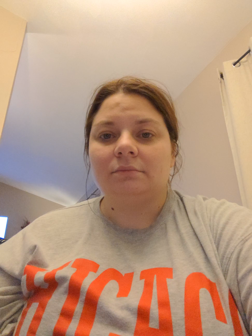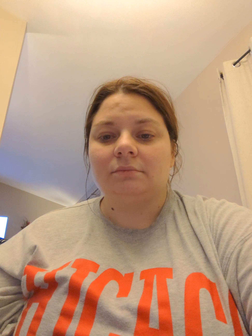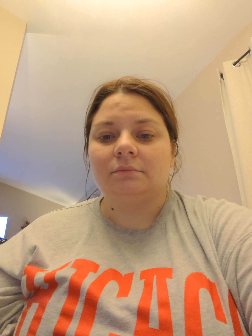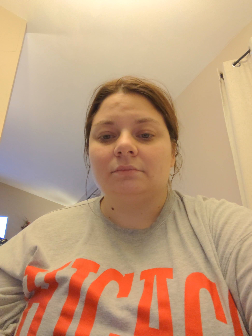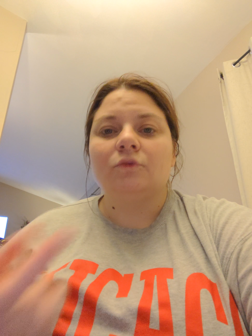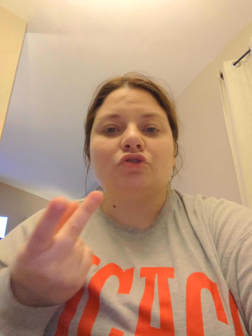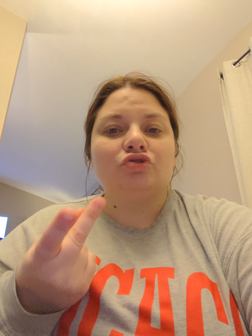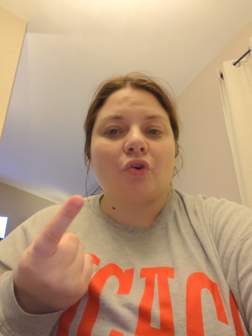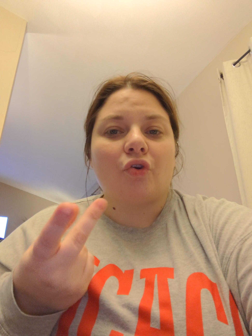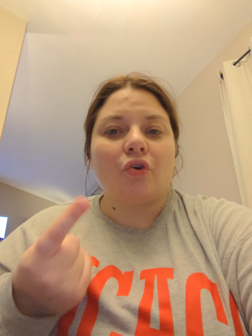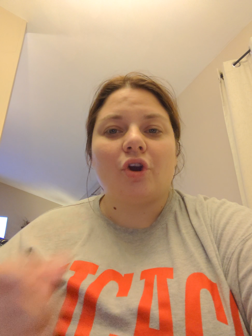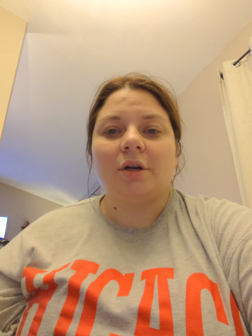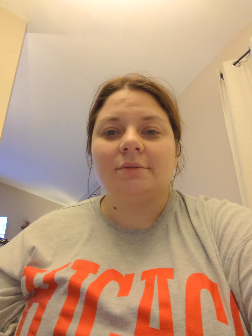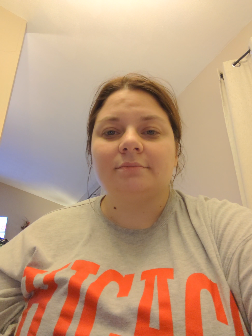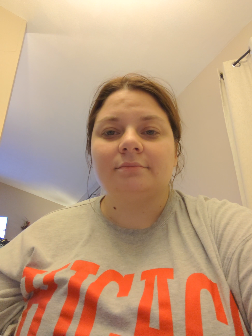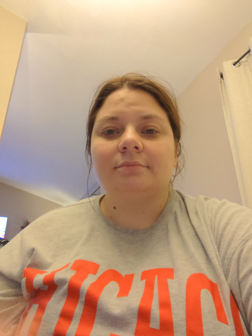dog